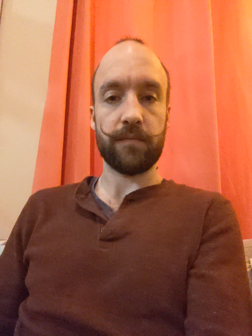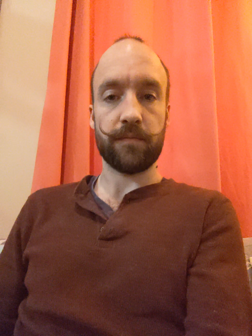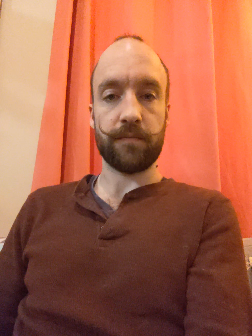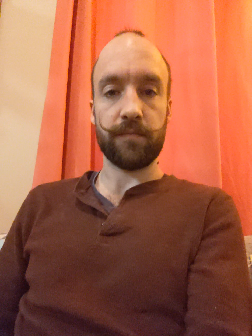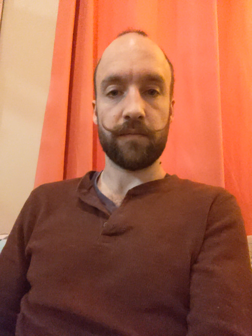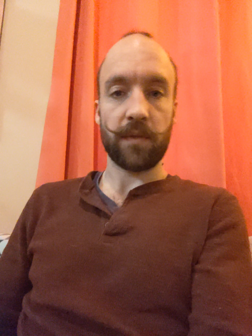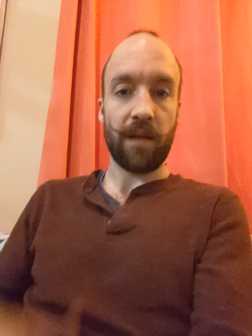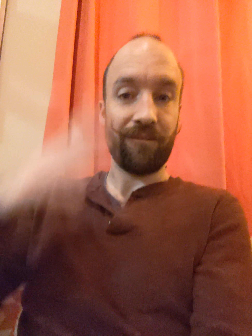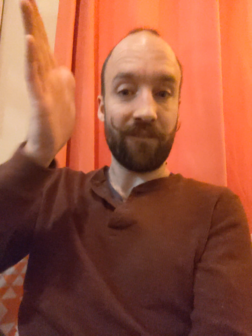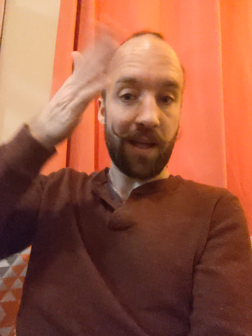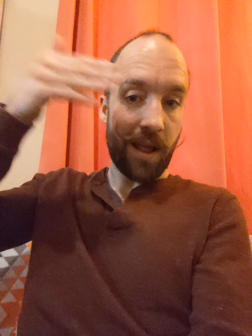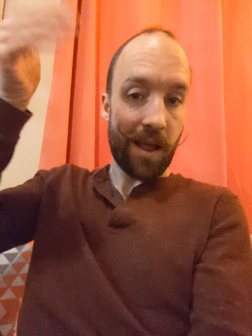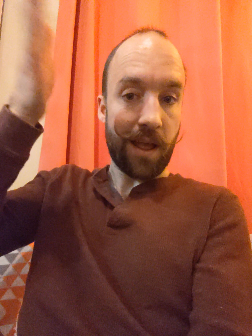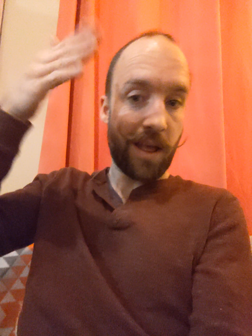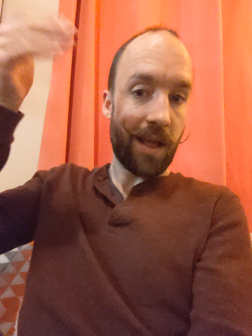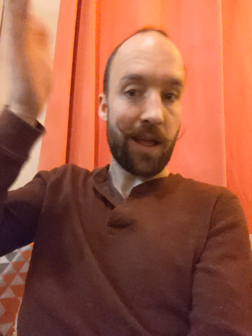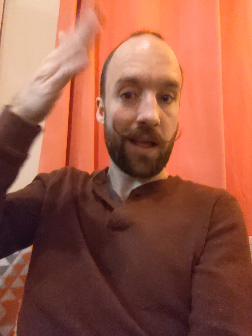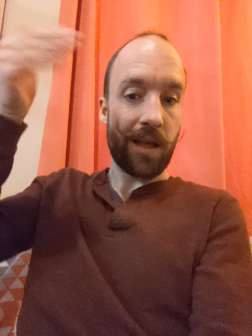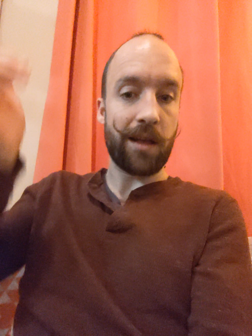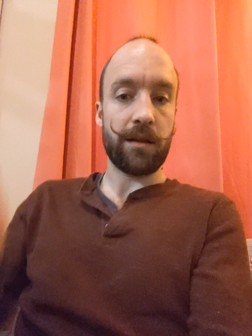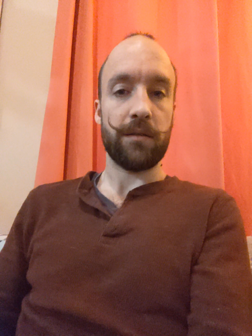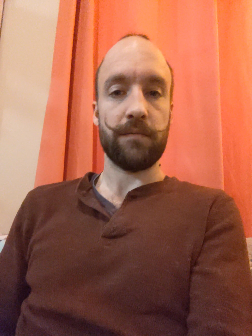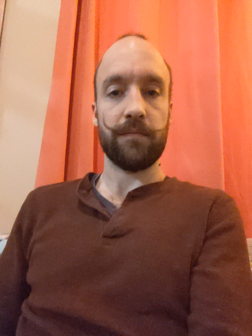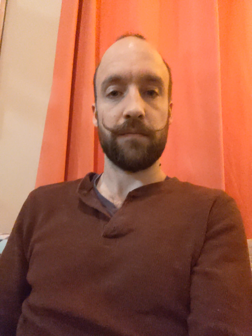flag